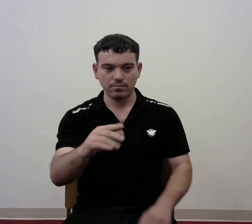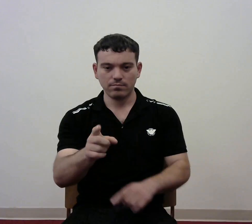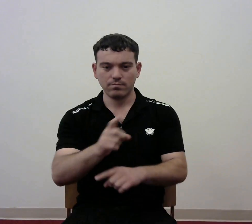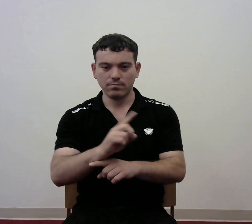qələm